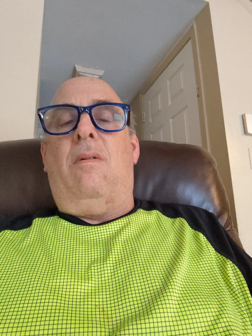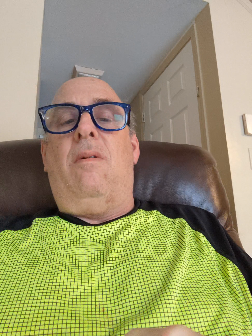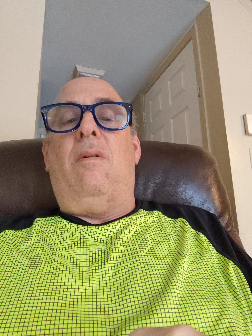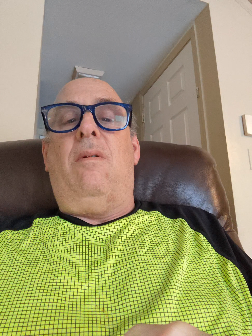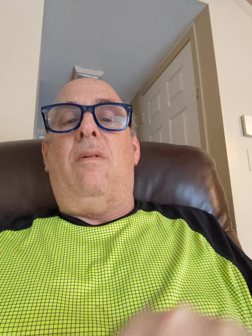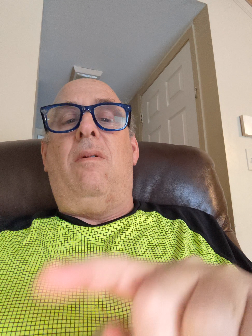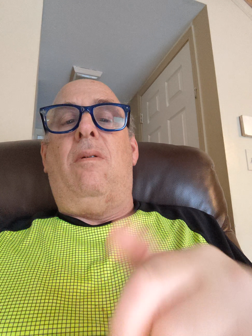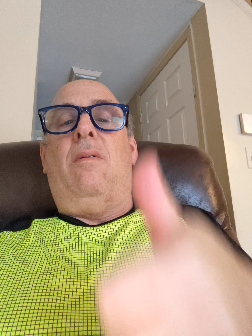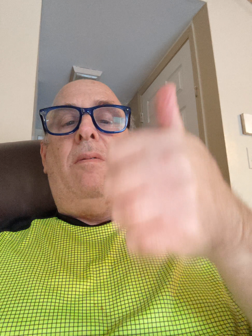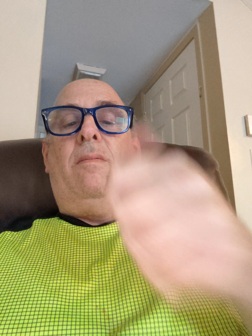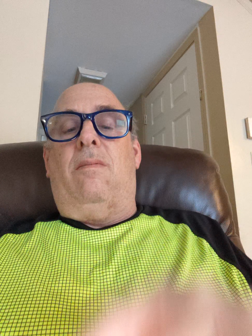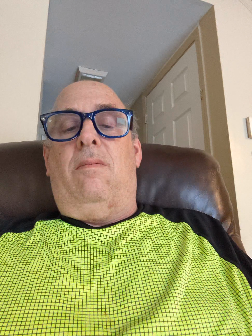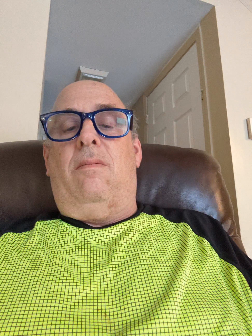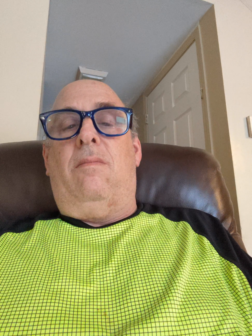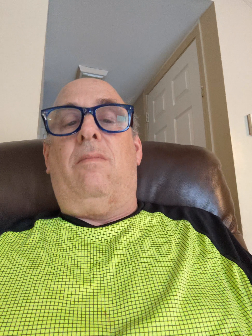up